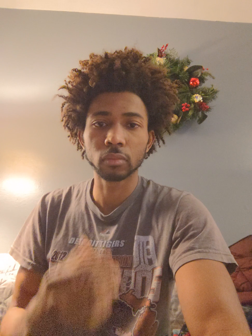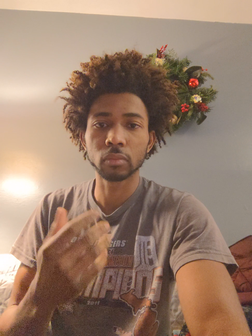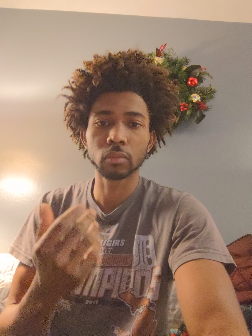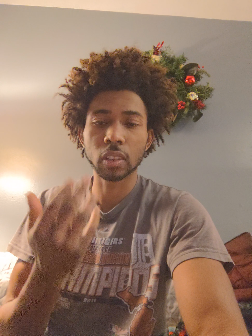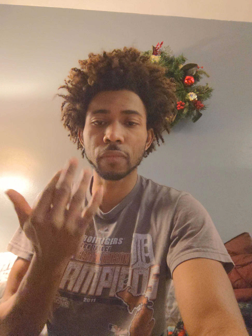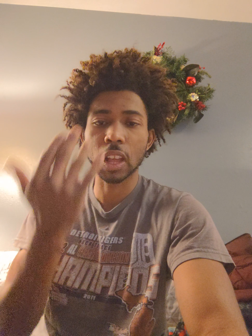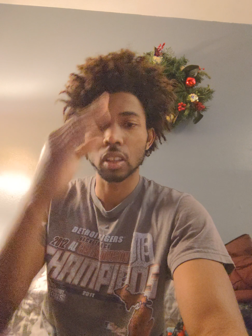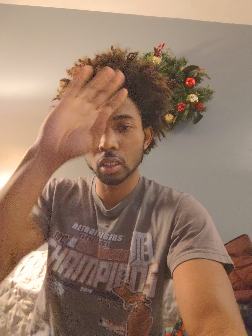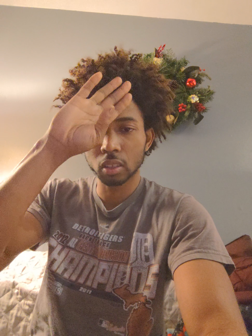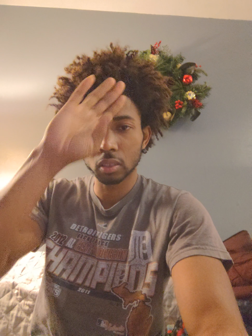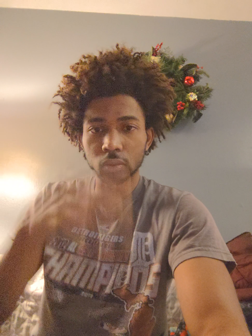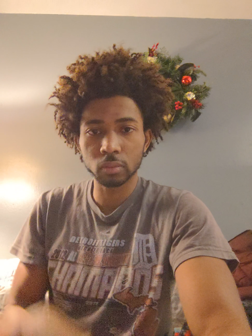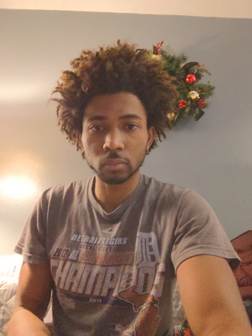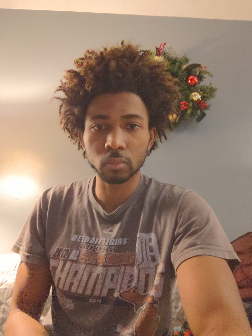fireman